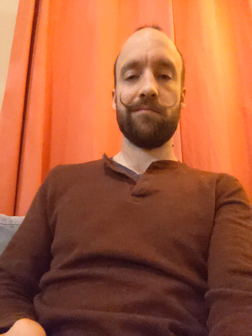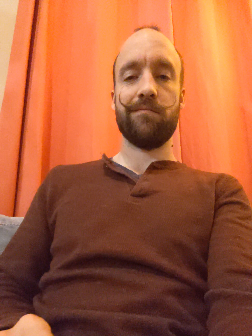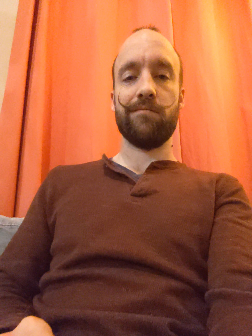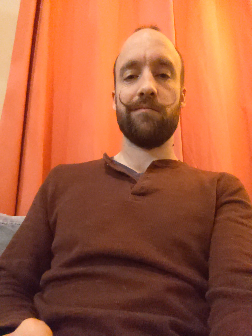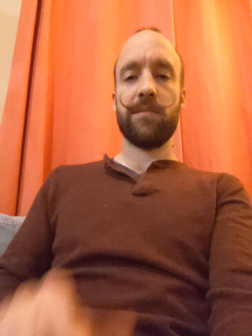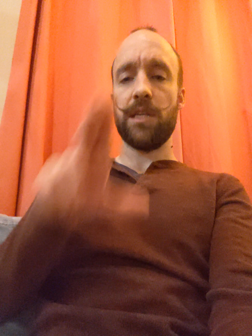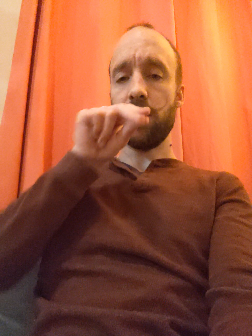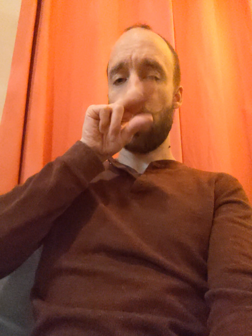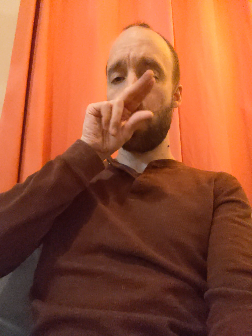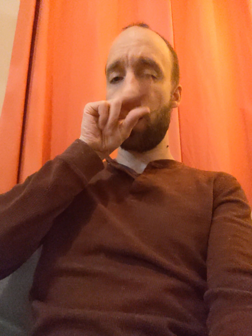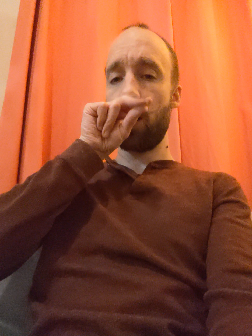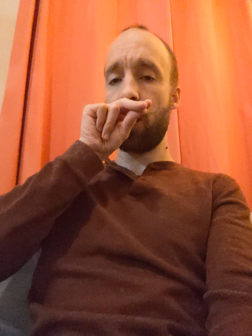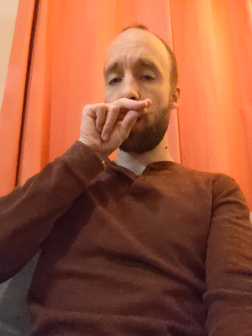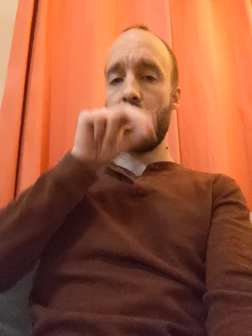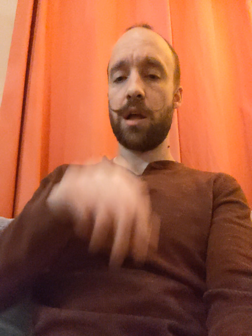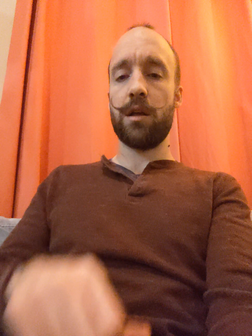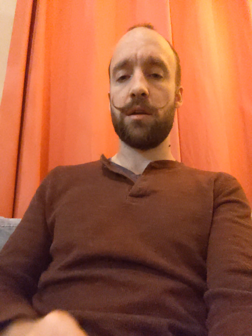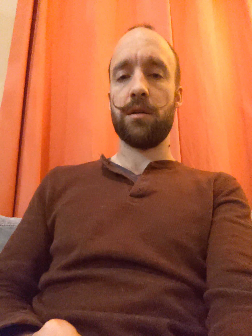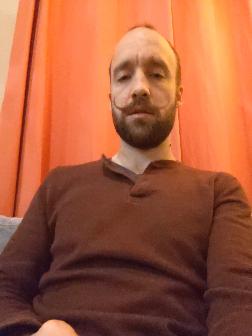duck